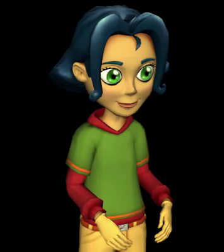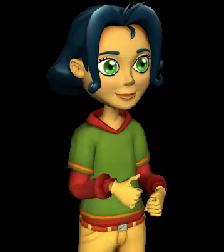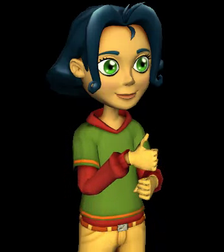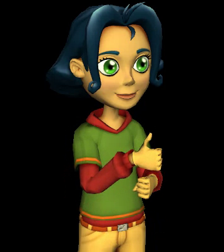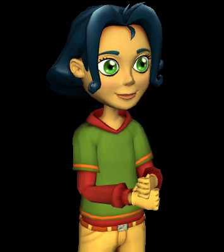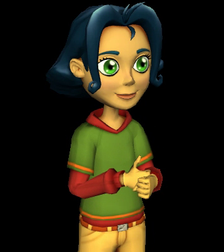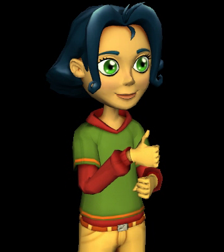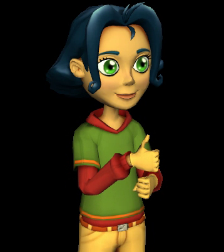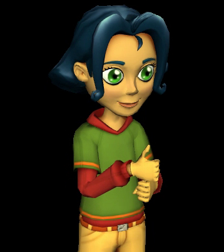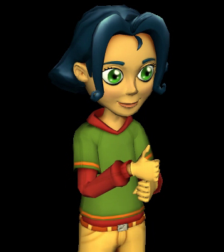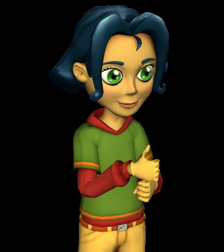يعني